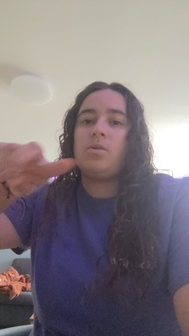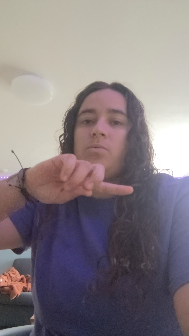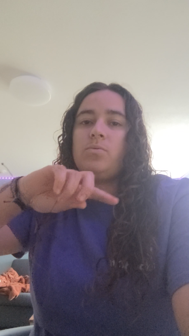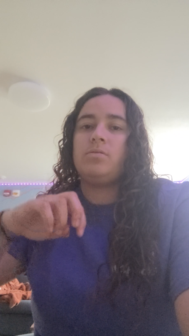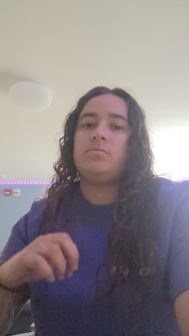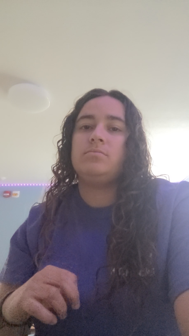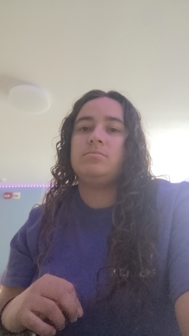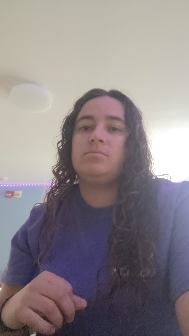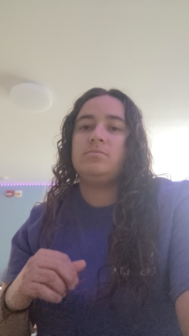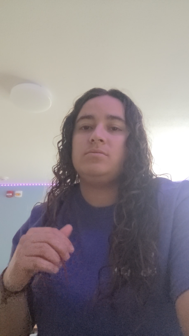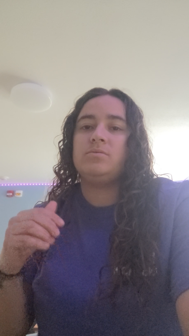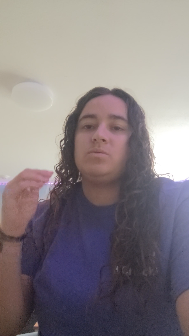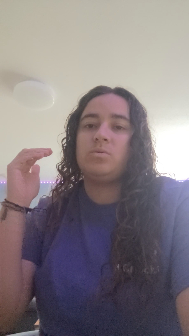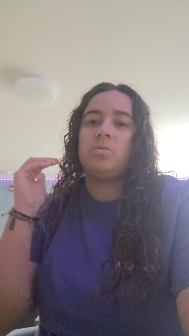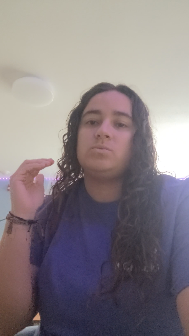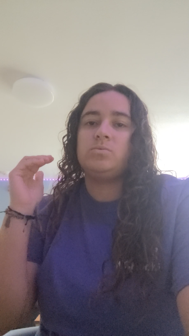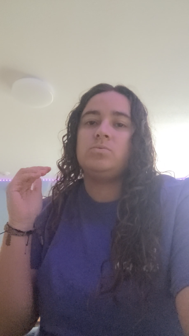short